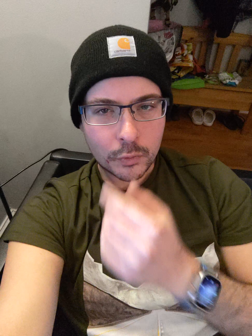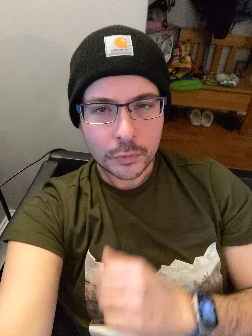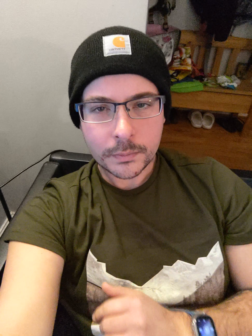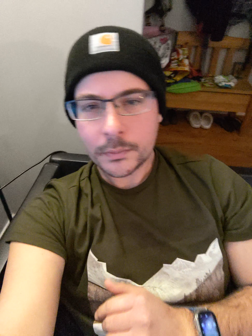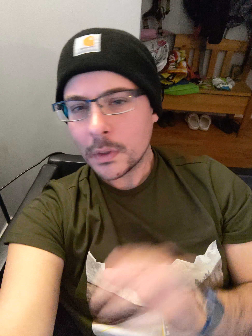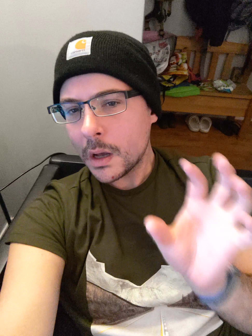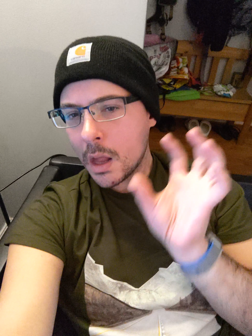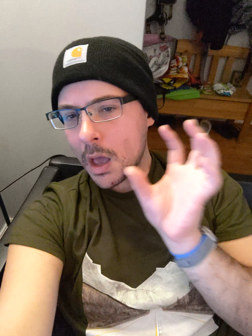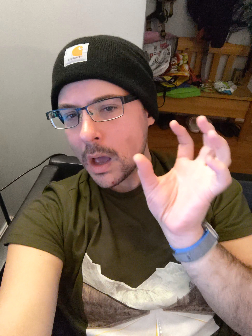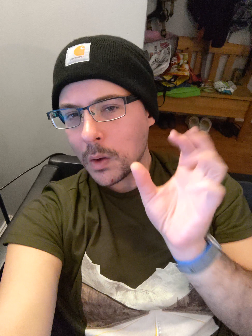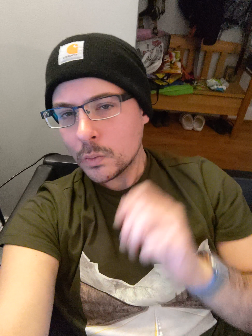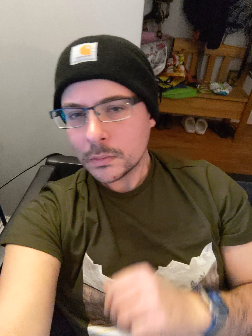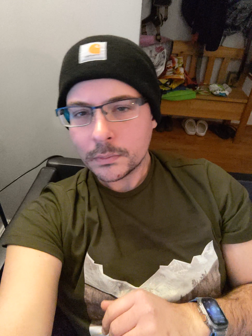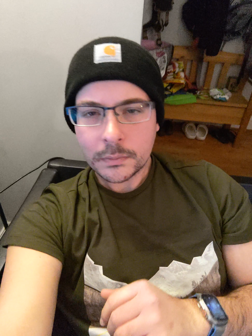cloud